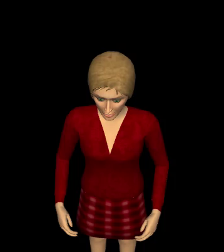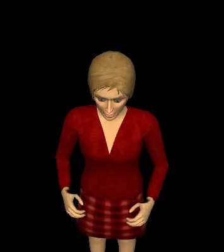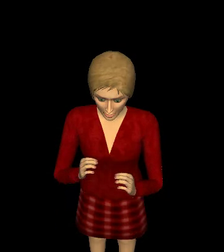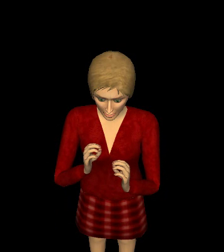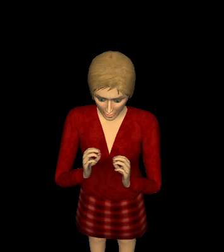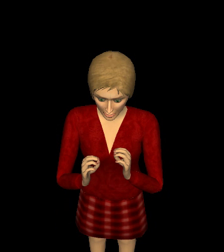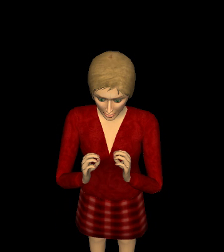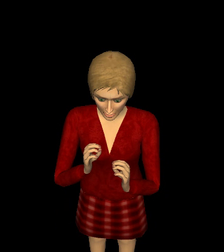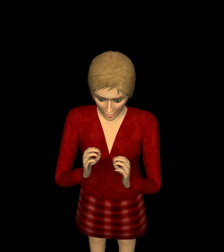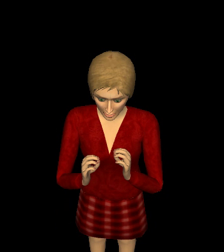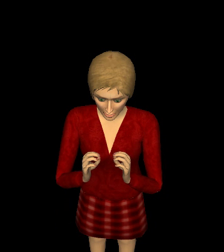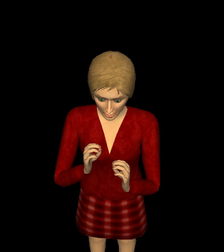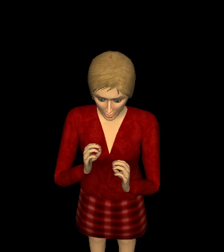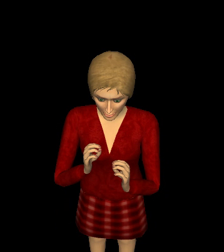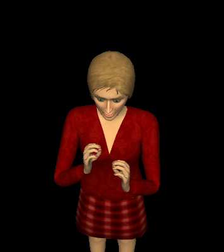فهم